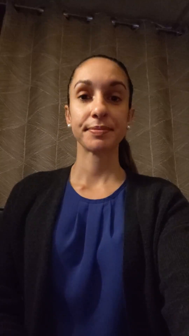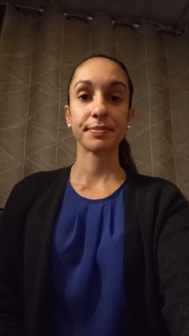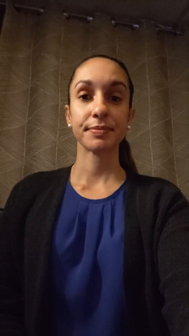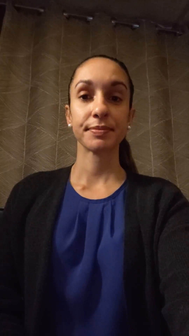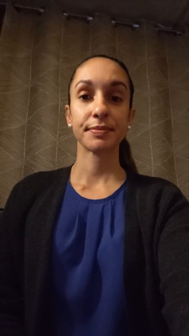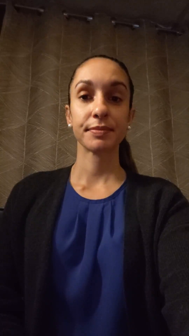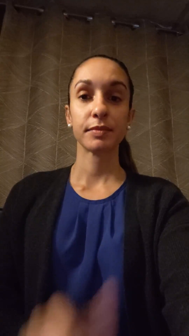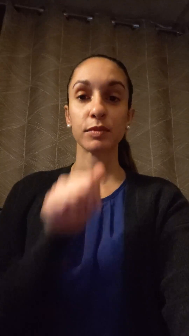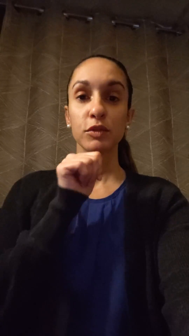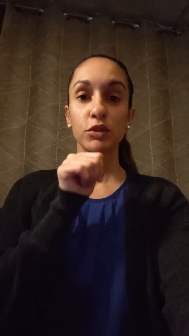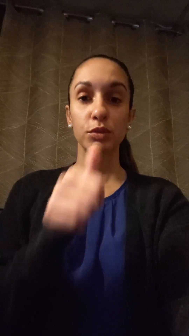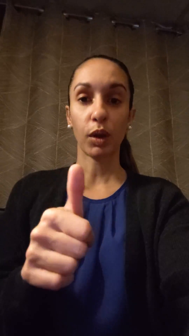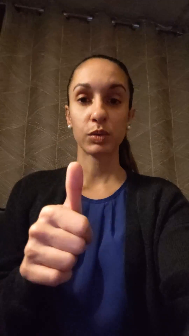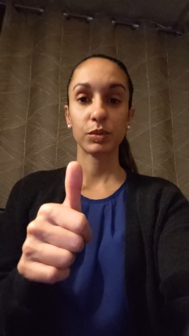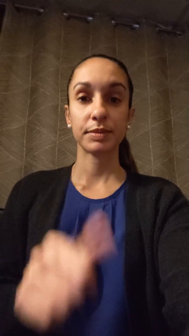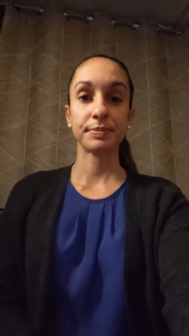don't